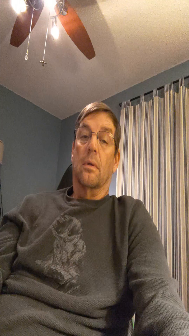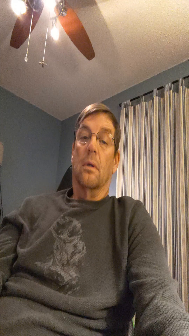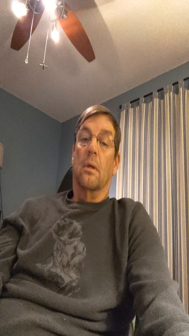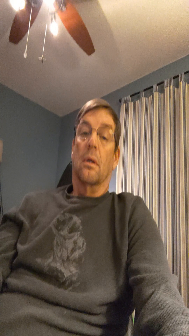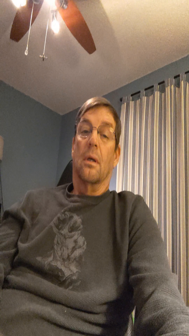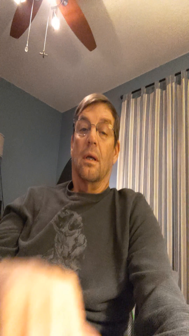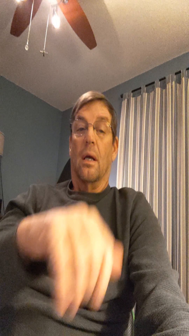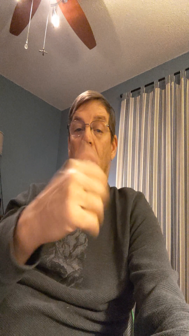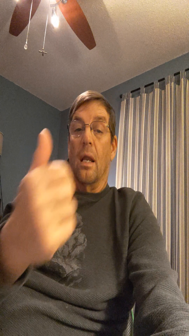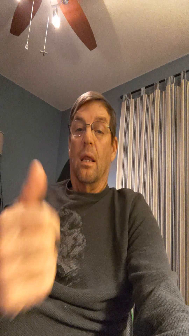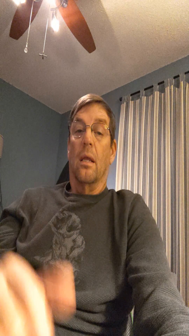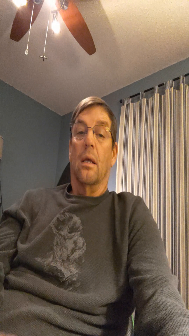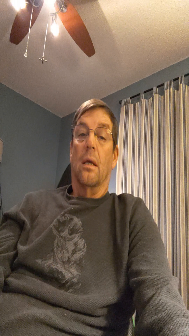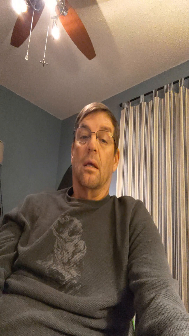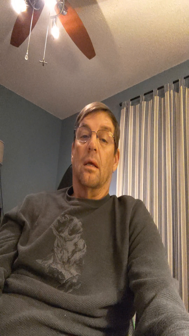another